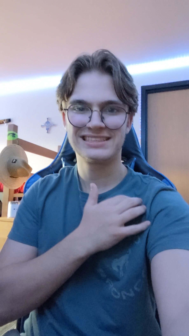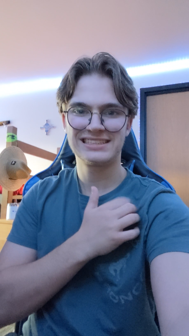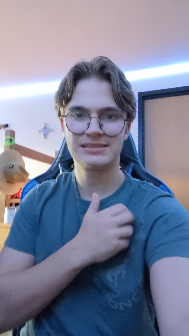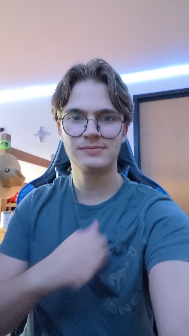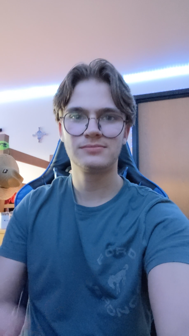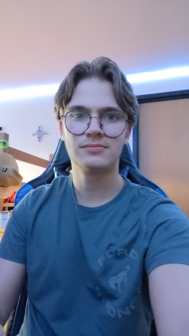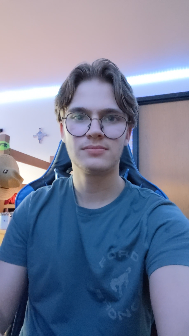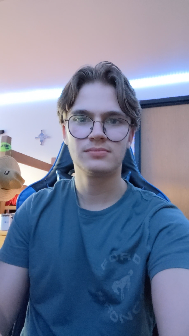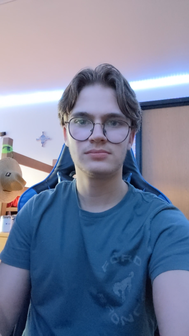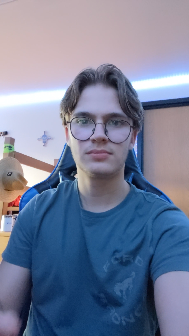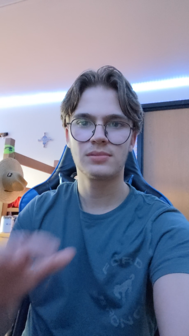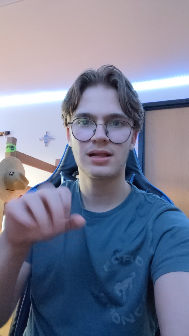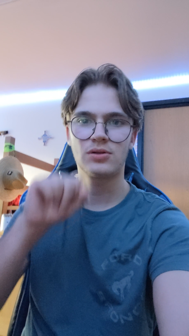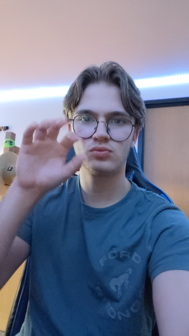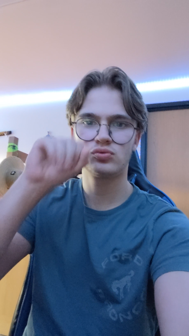ladder